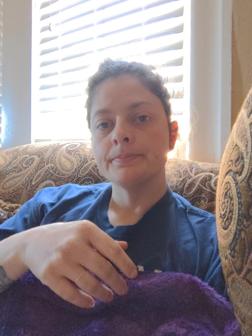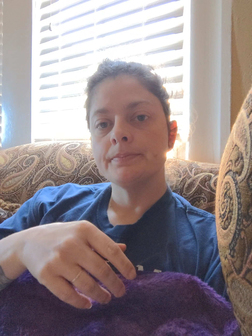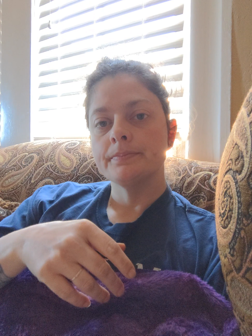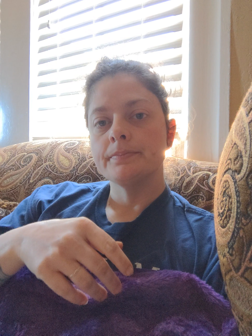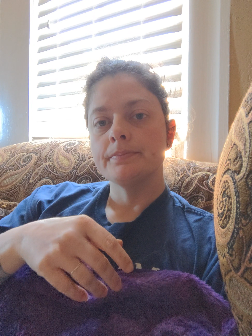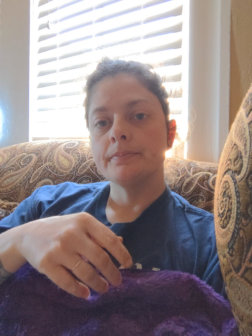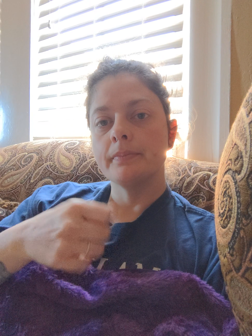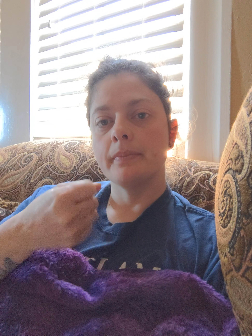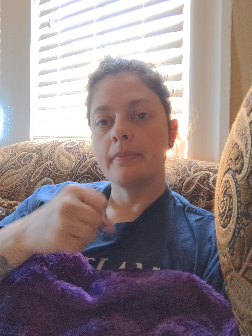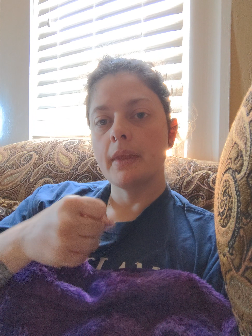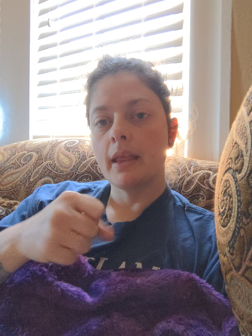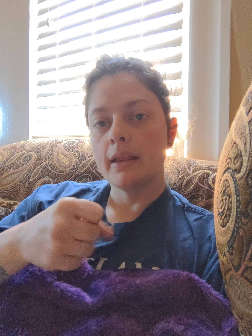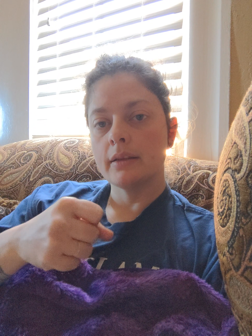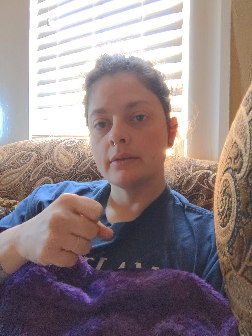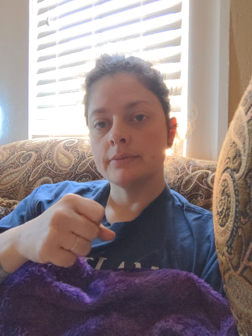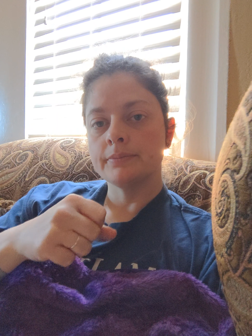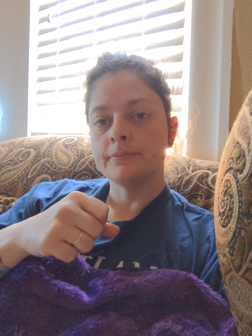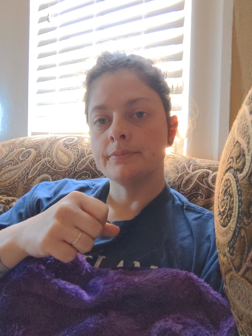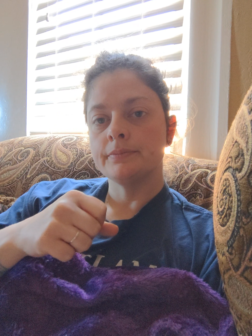make